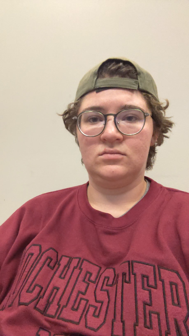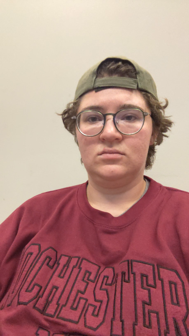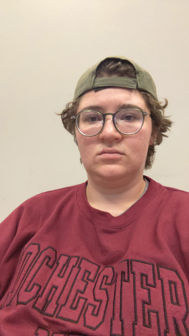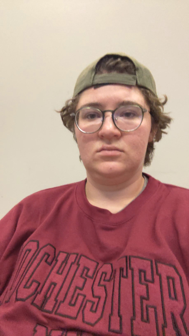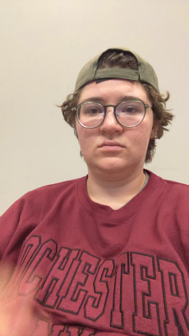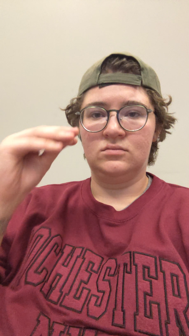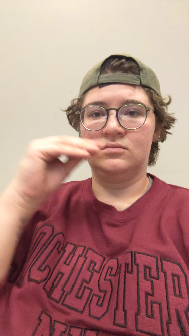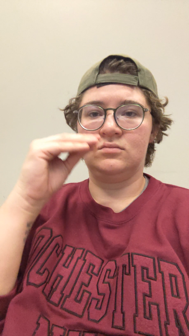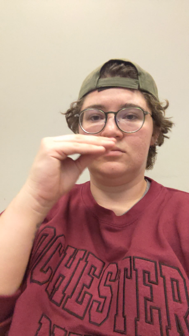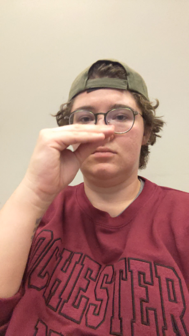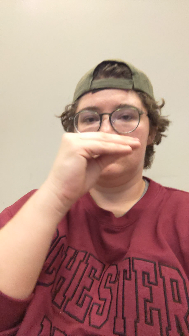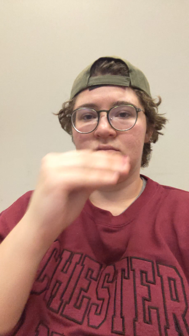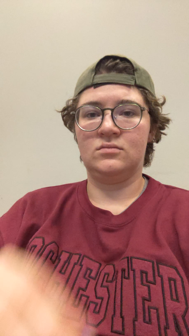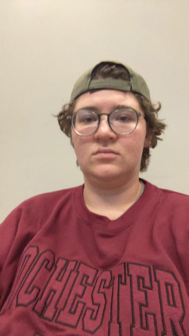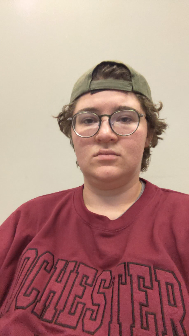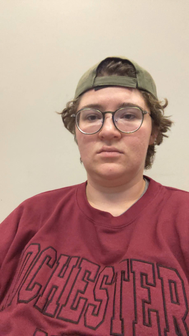dinosaur